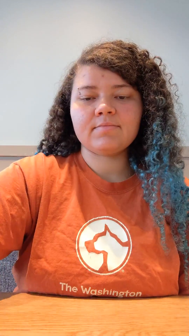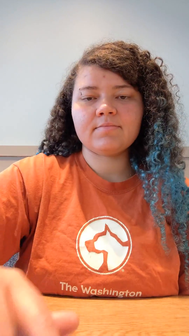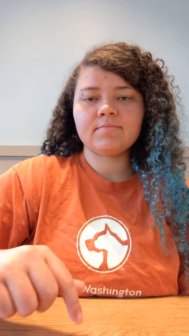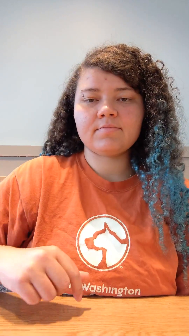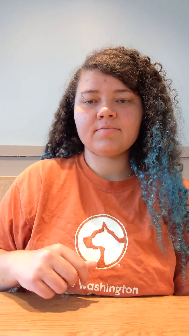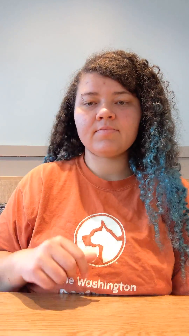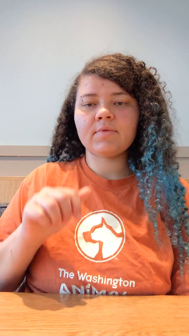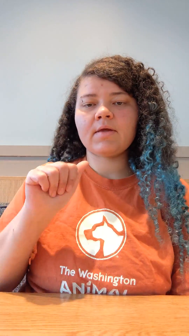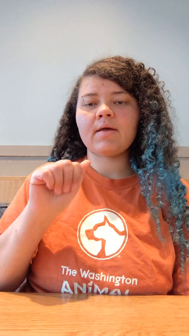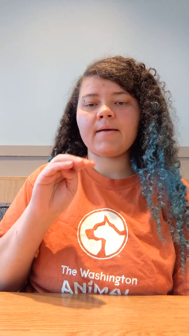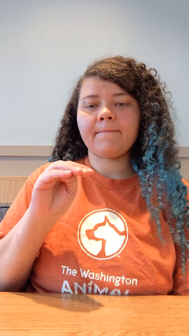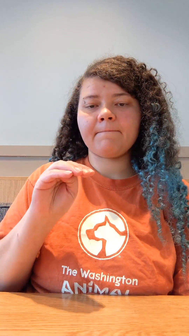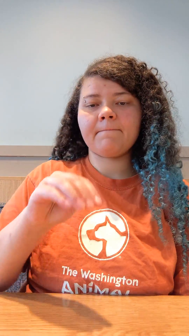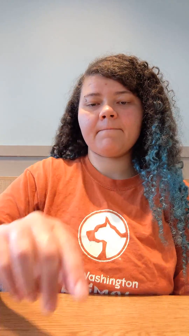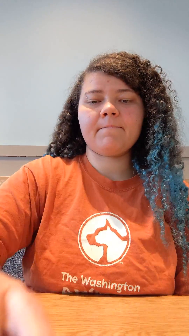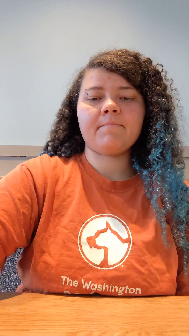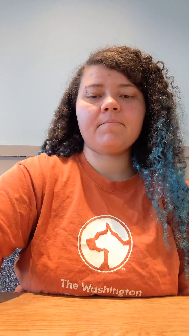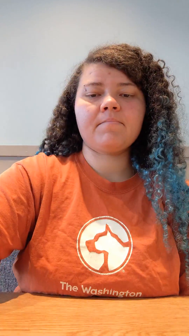am